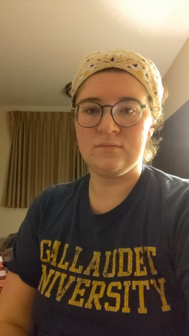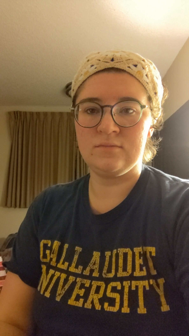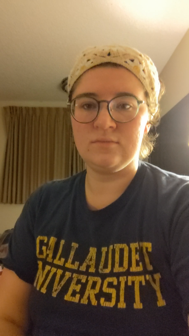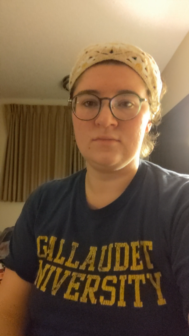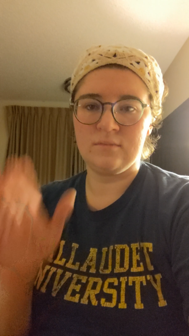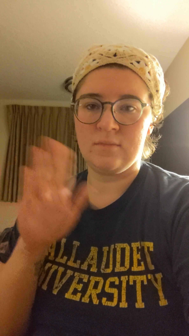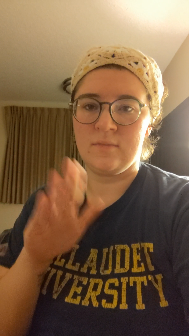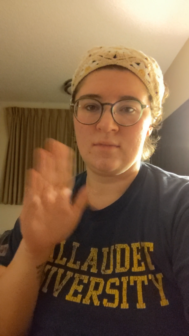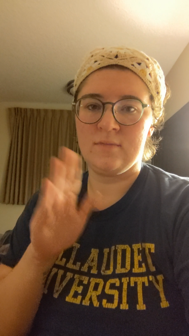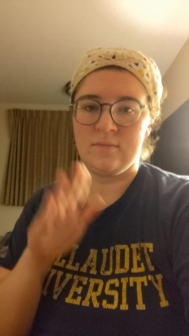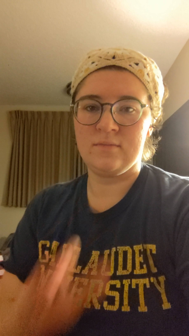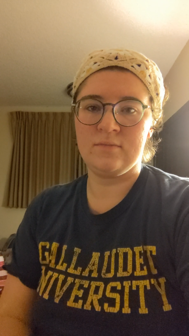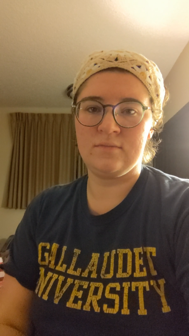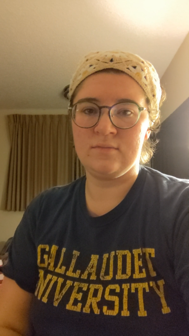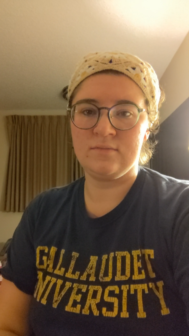clap